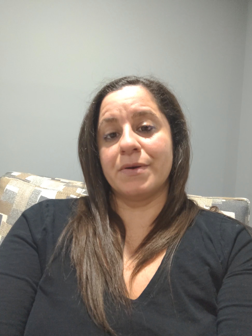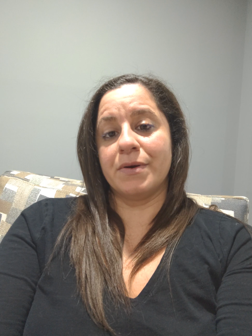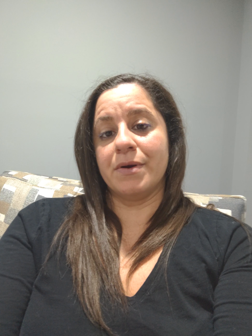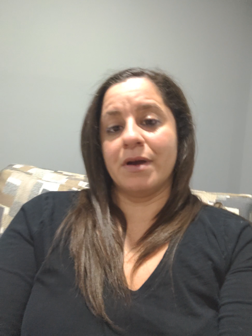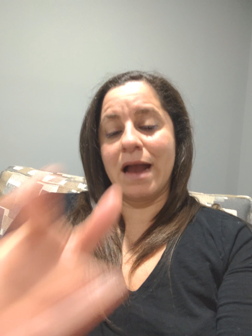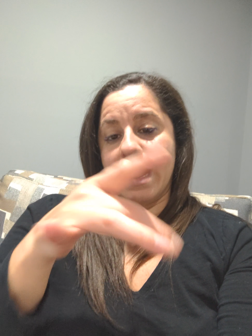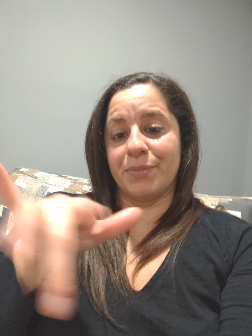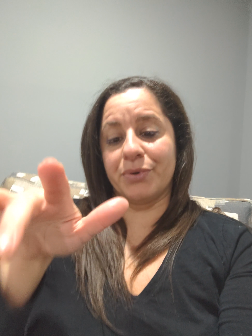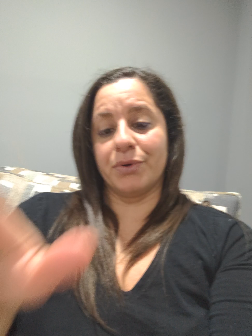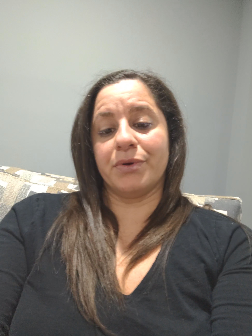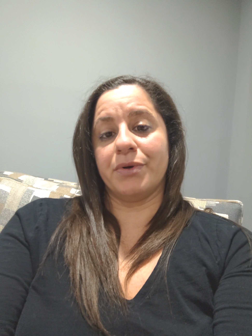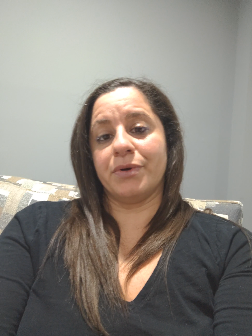empty